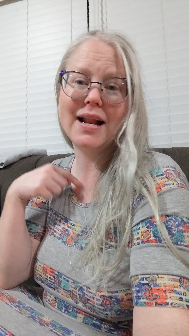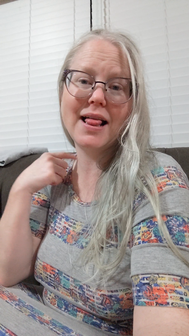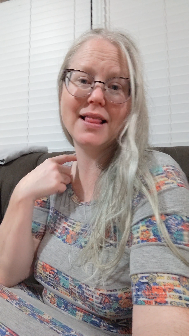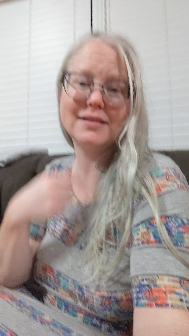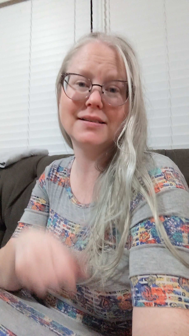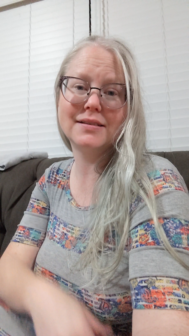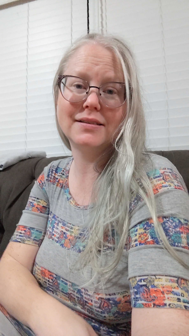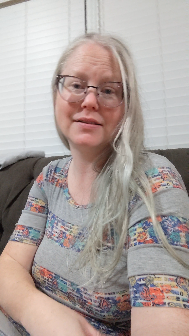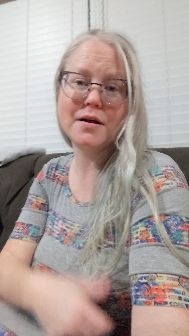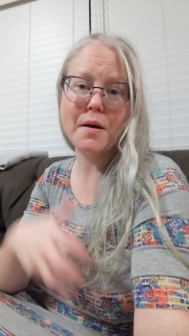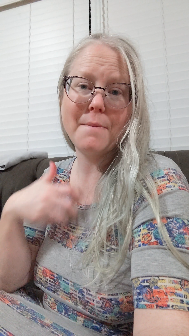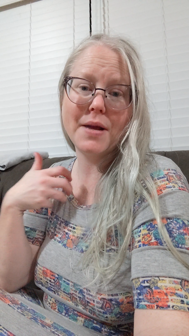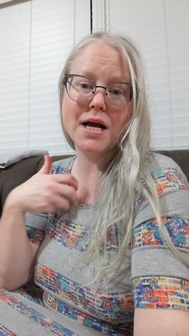monkey